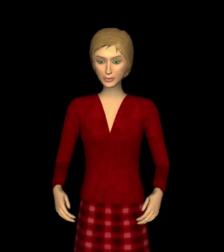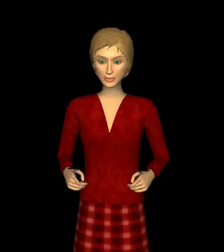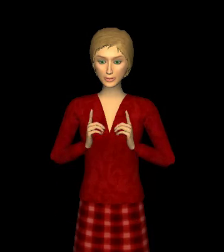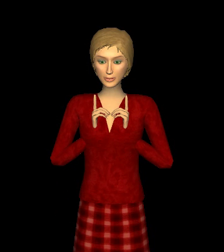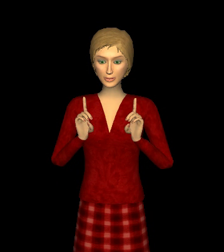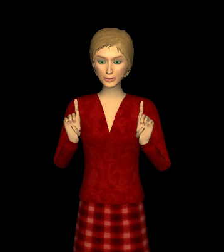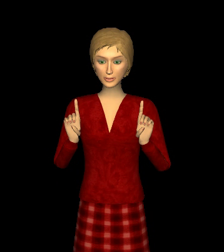ديمقراطية